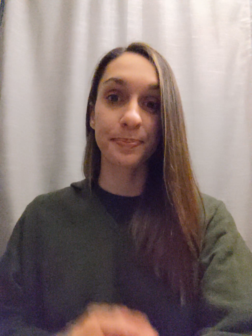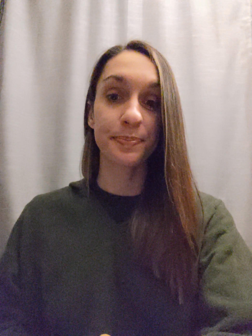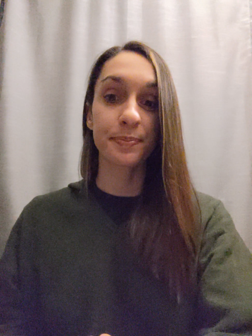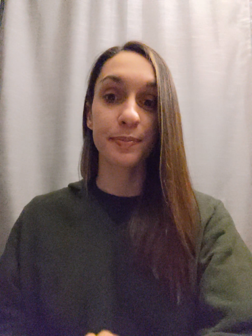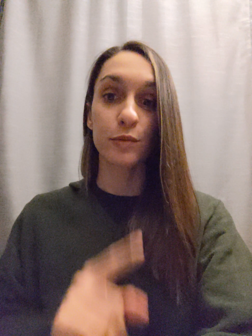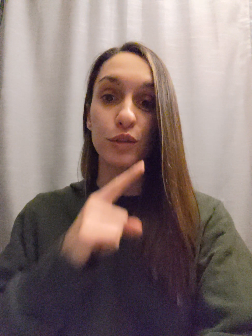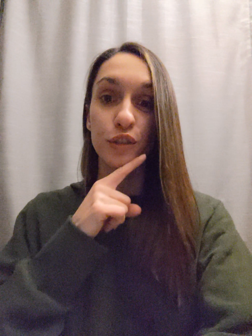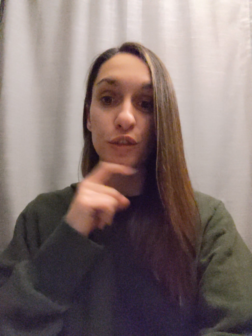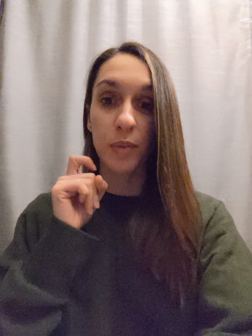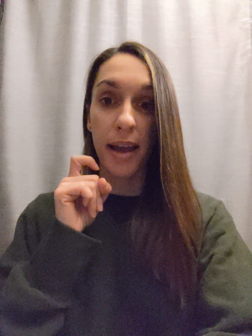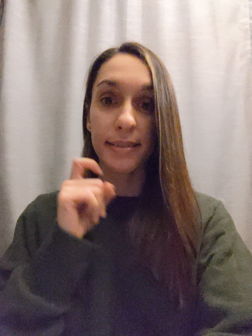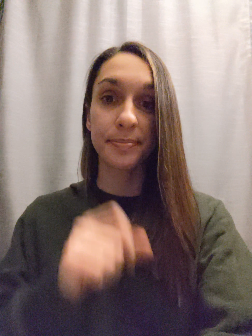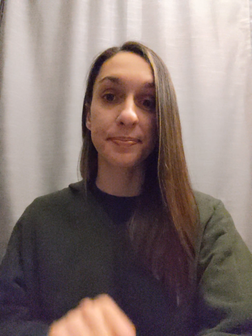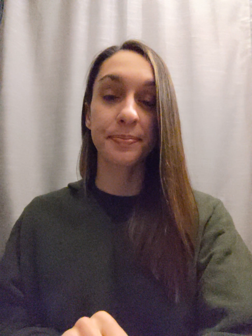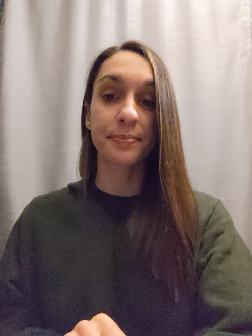dry